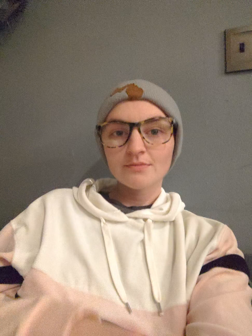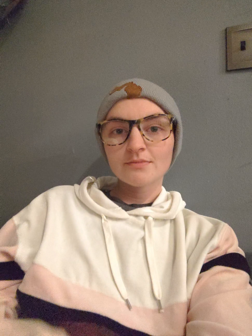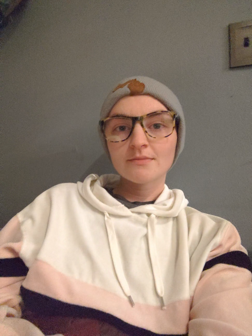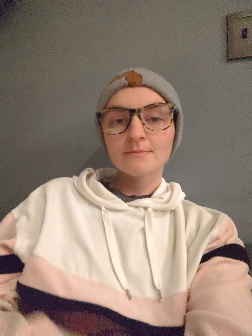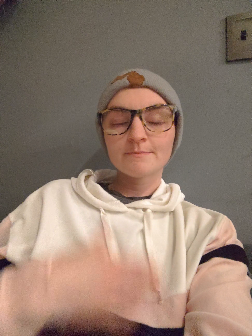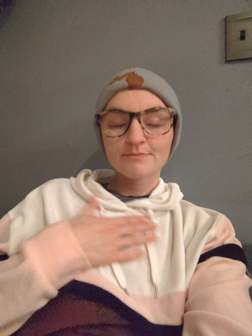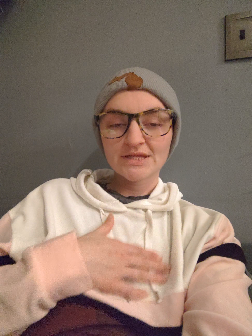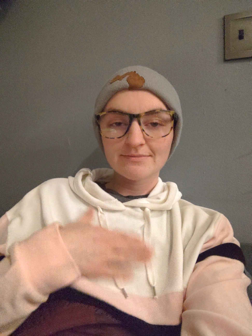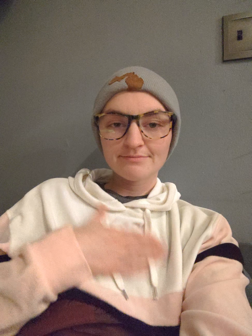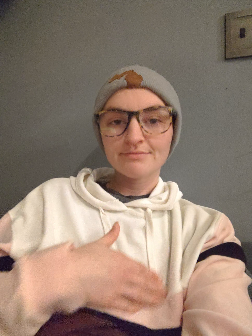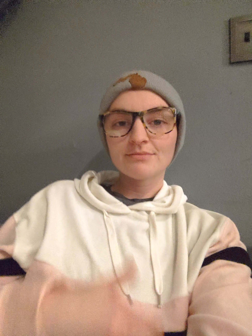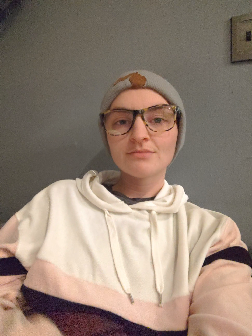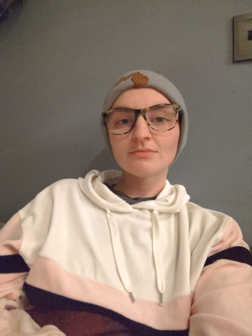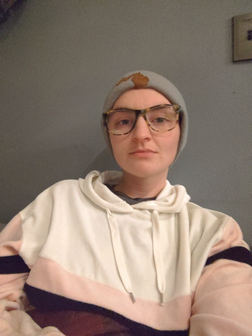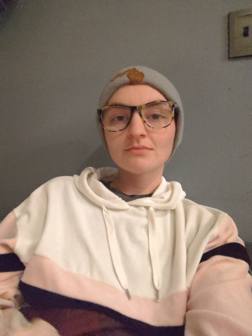please